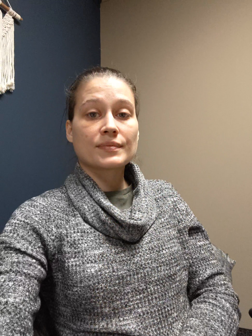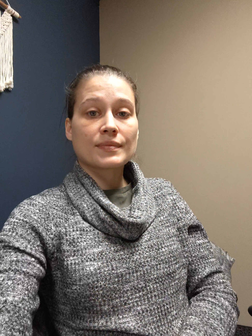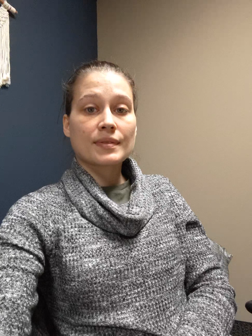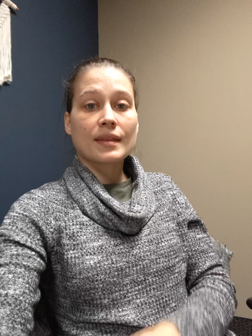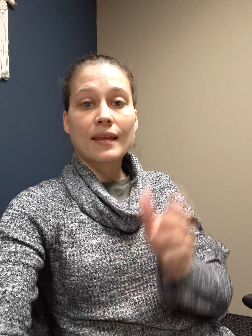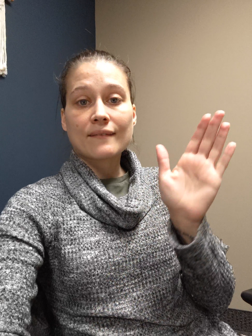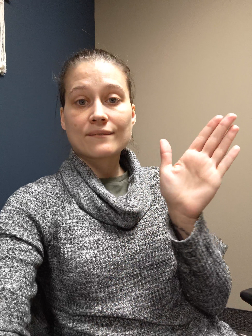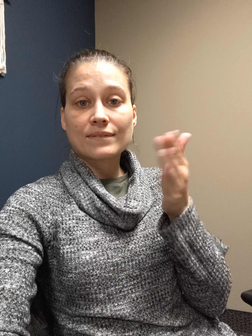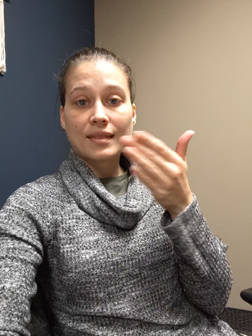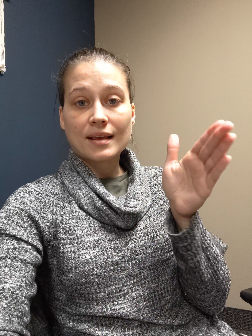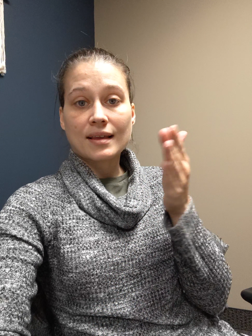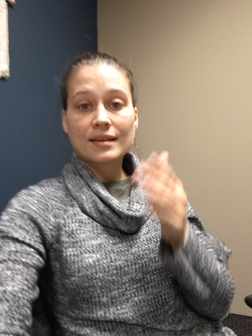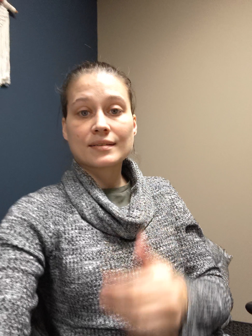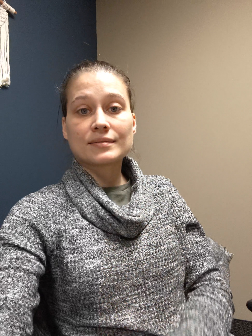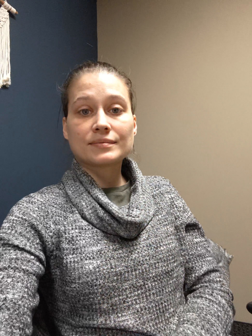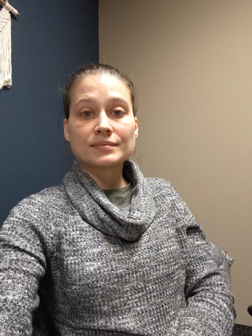flag